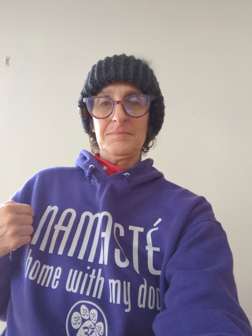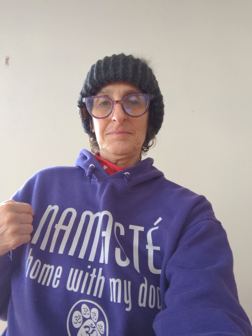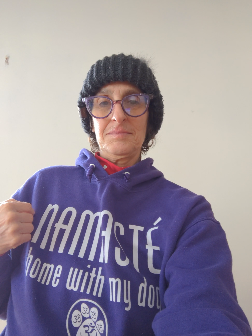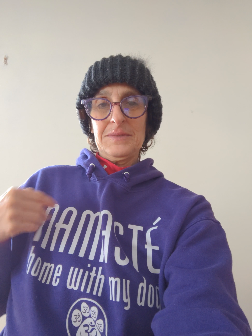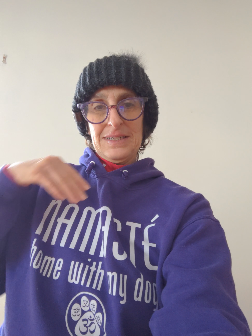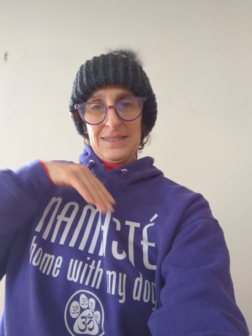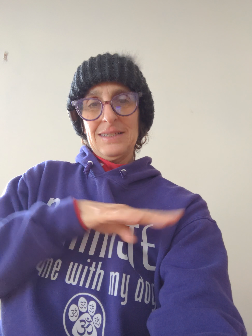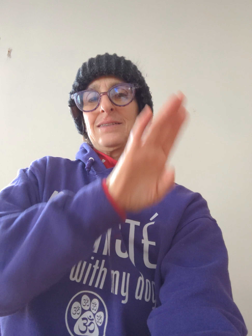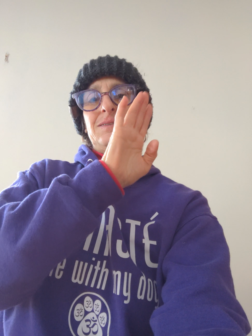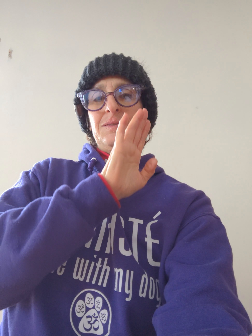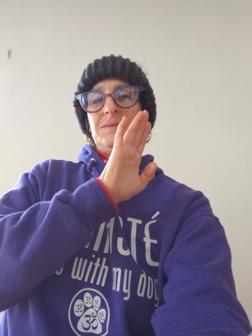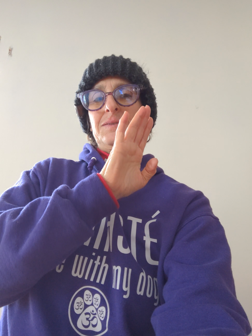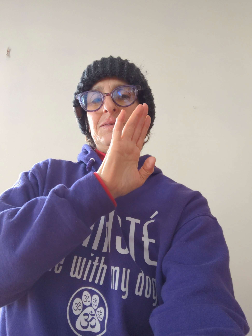into